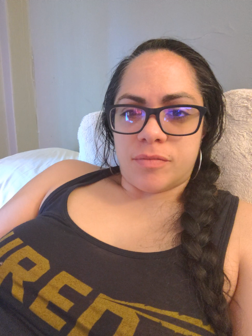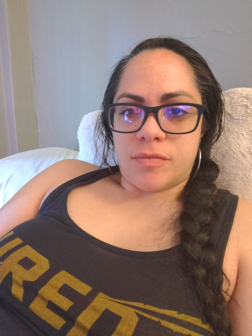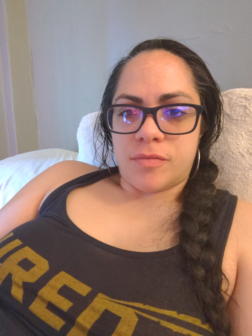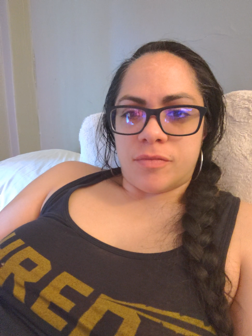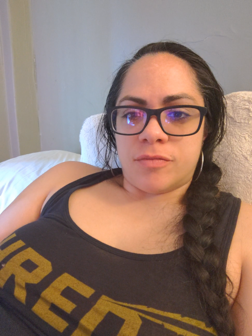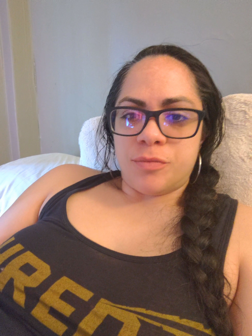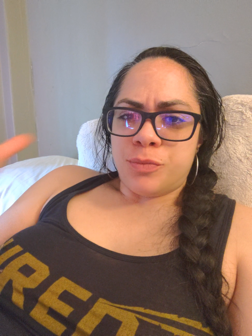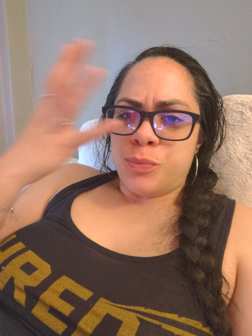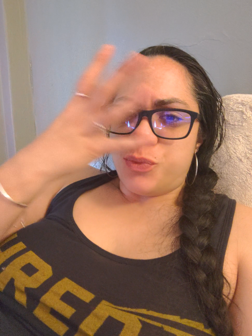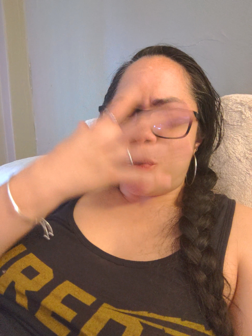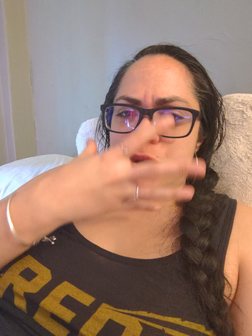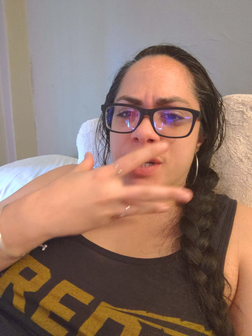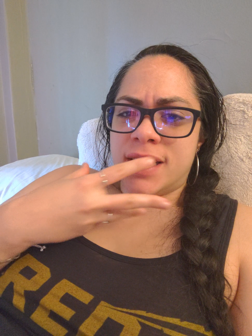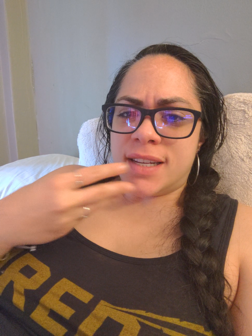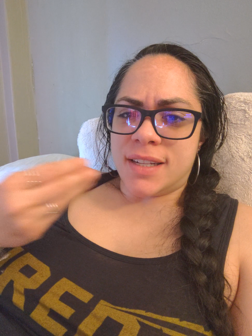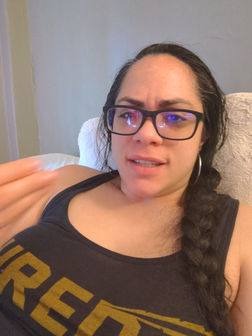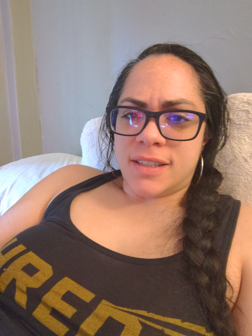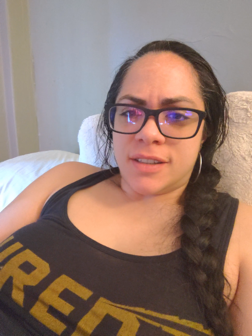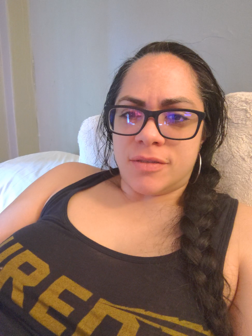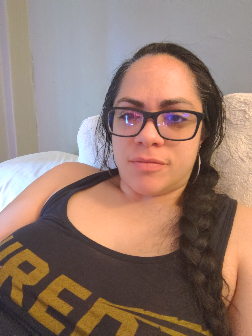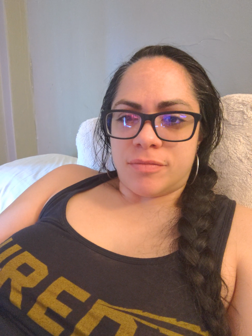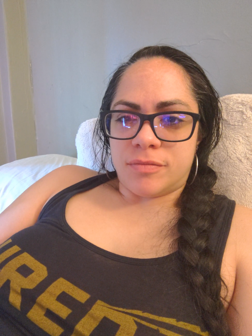pretty